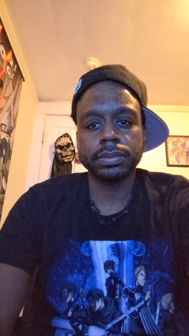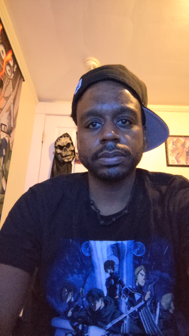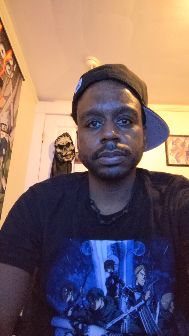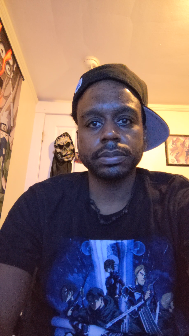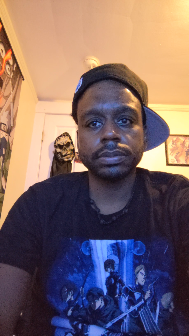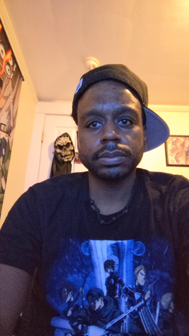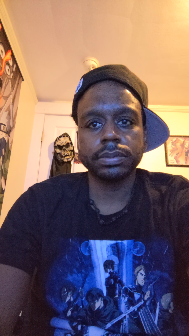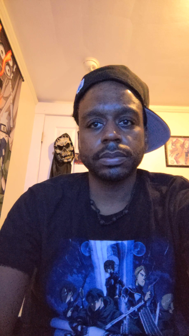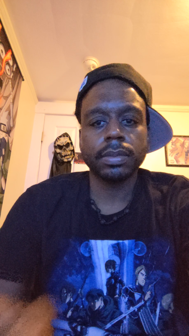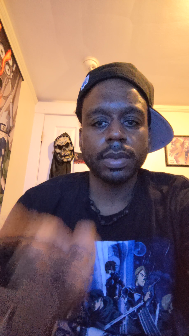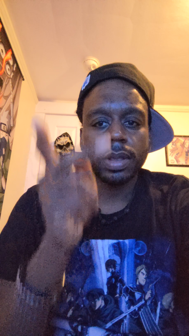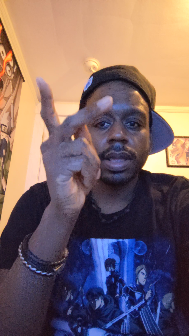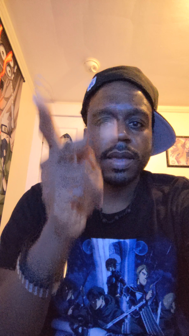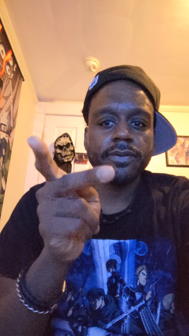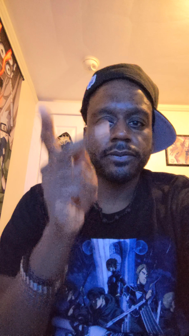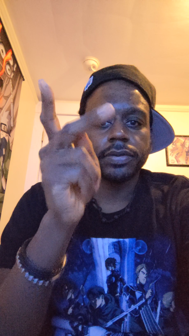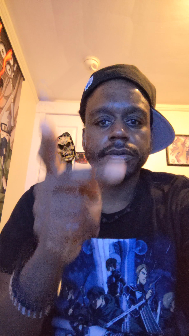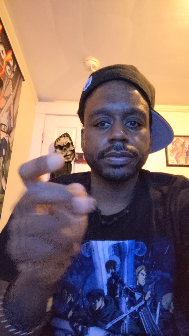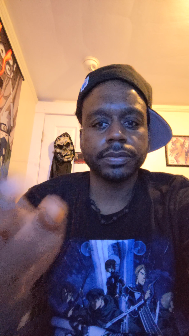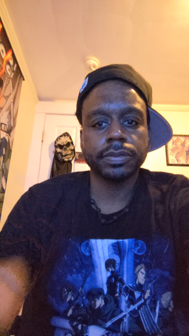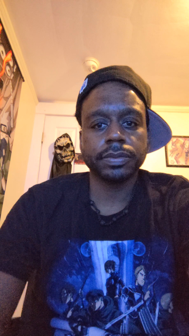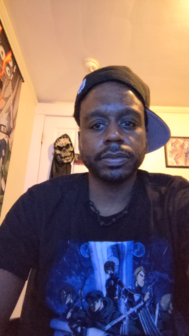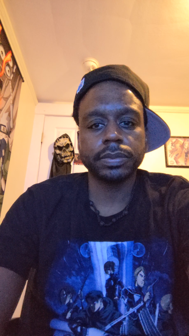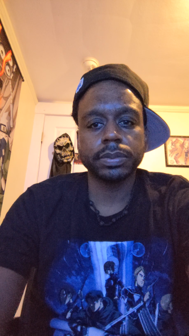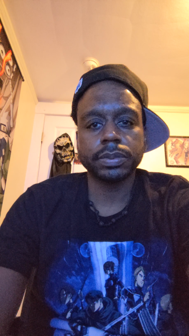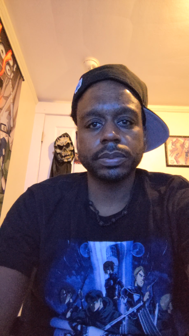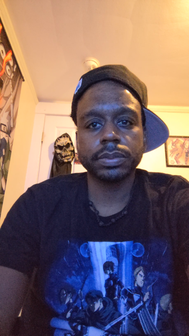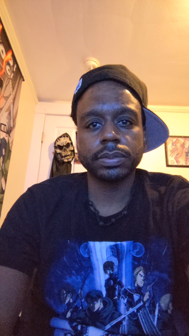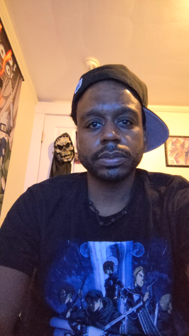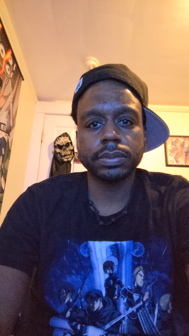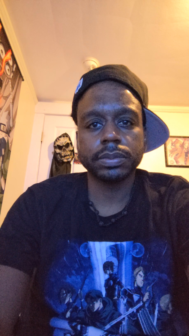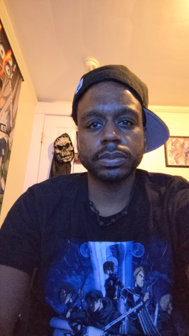careful